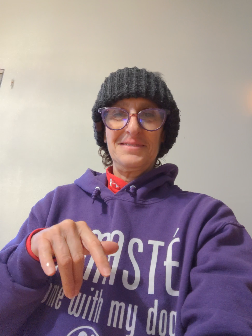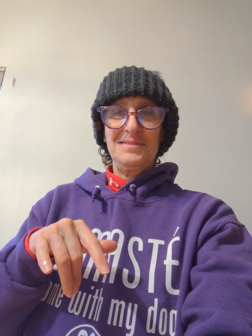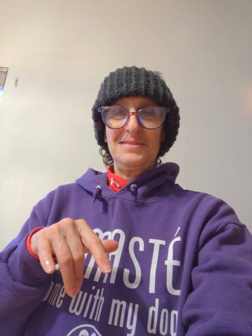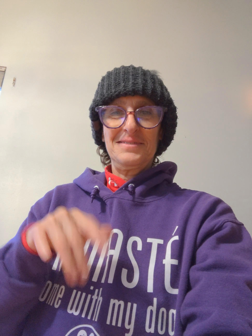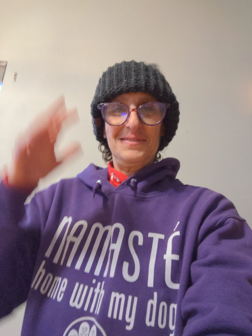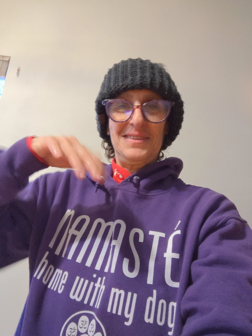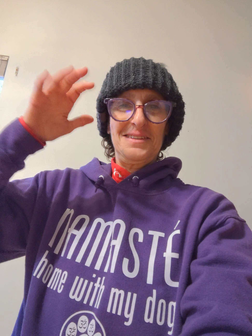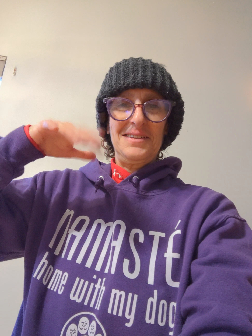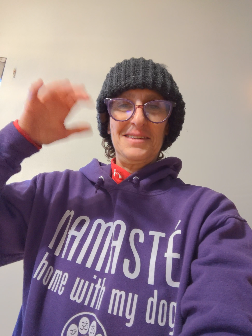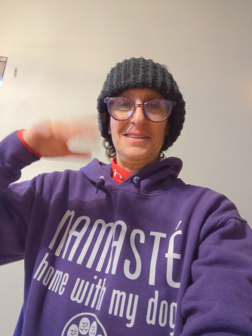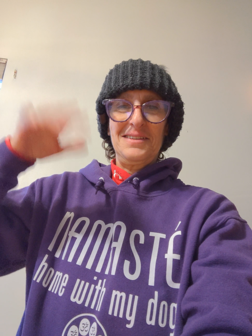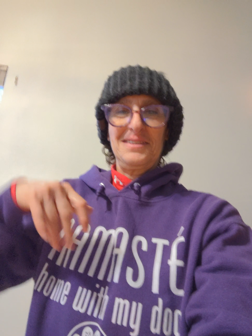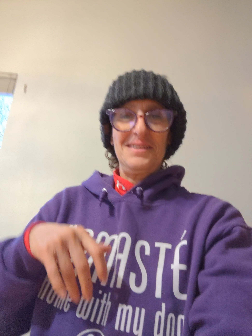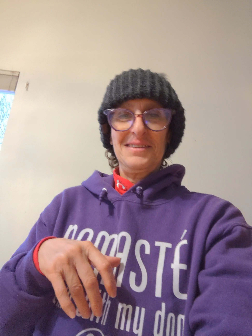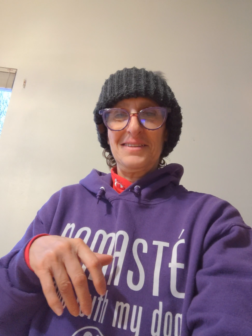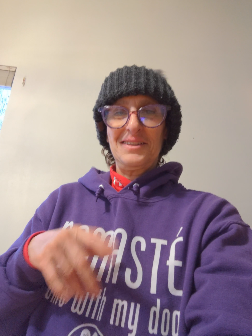rain